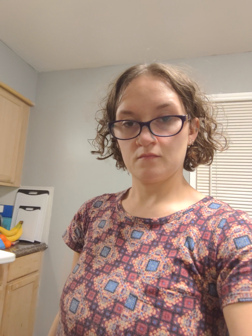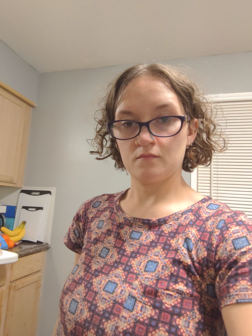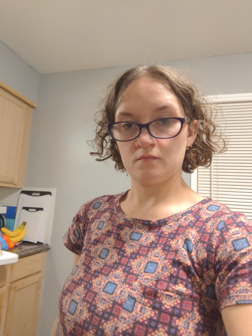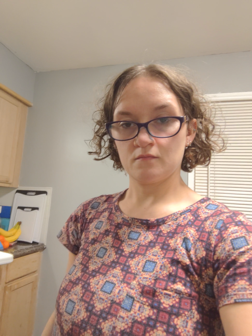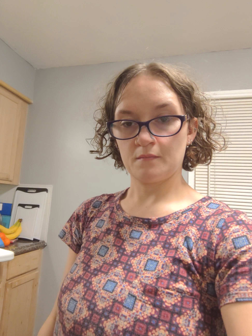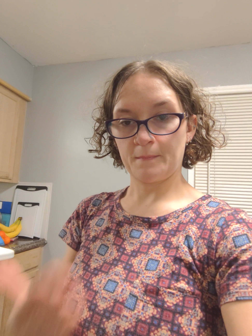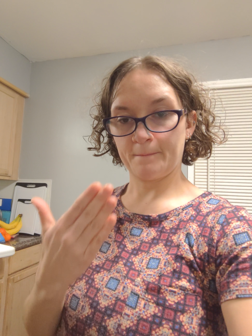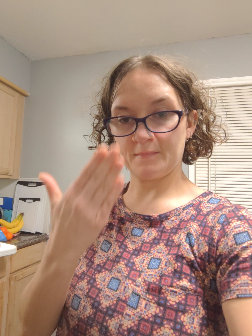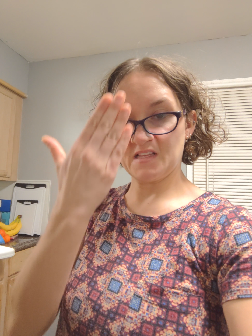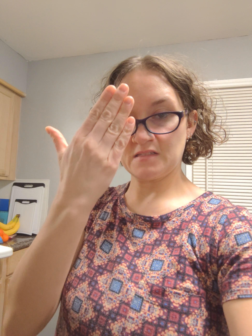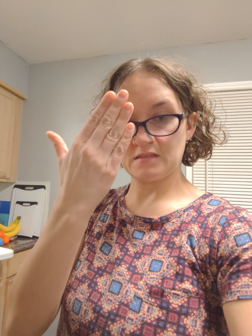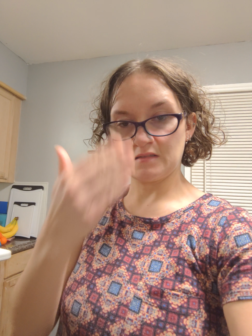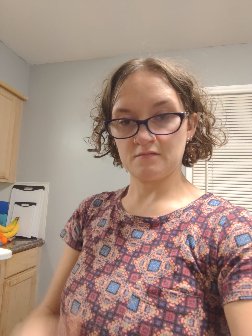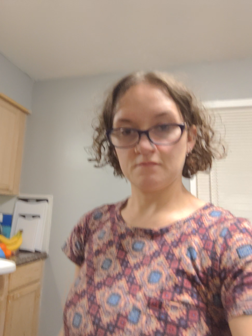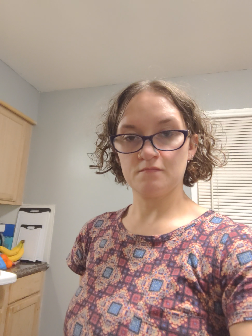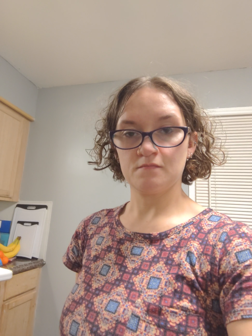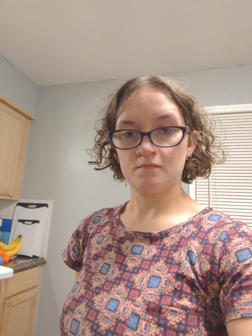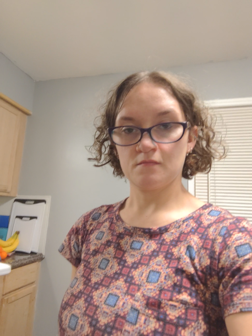mitten